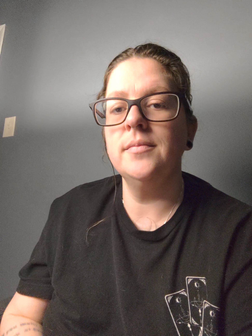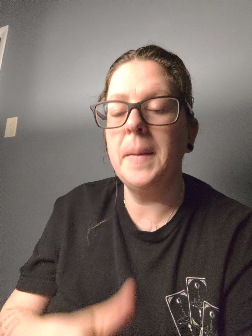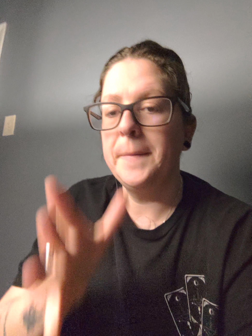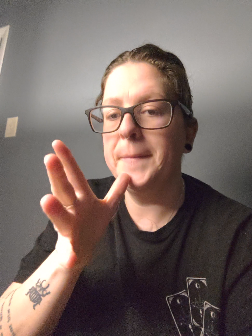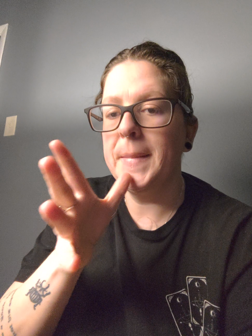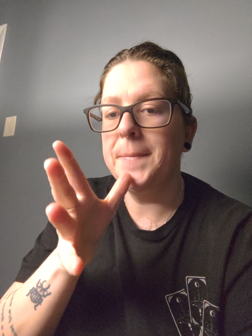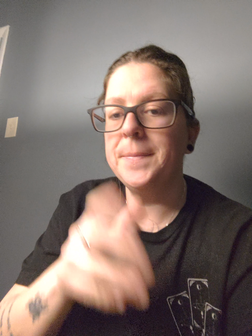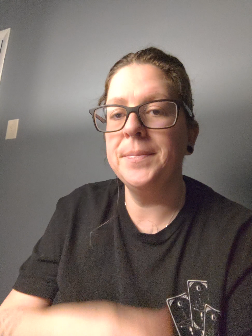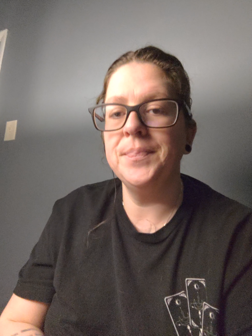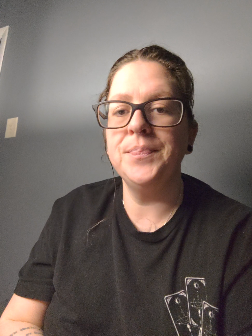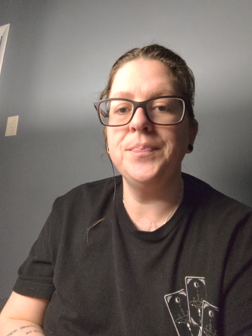mom